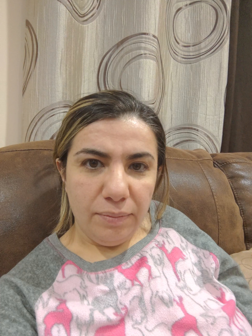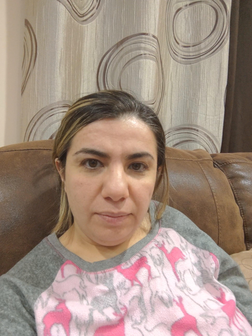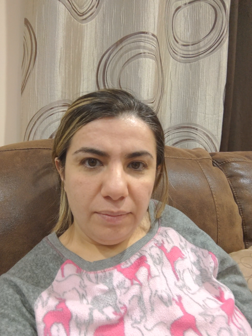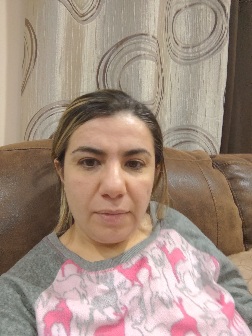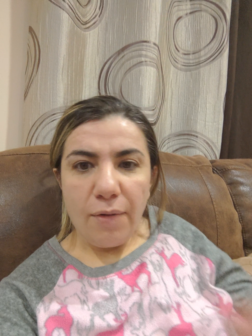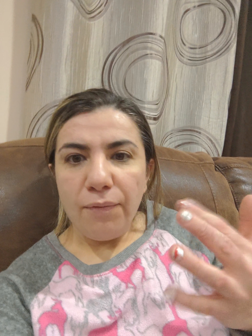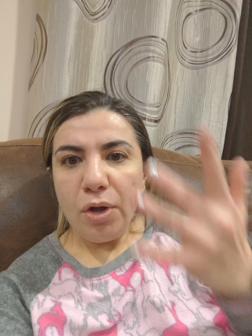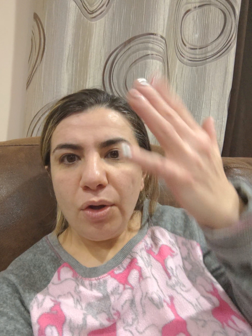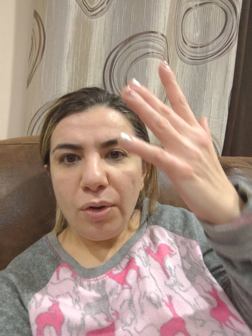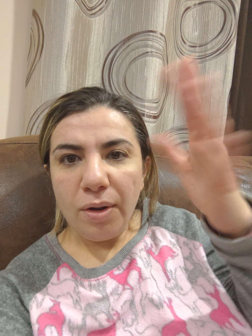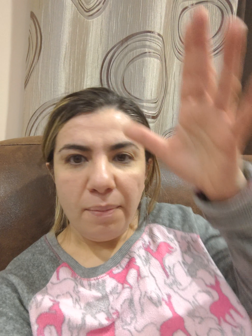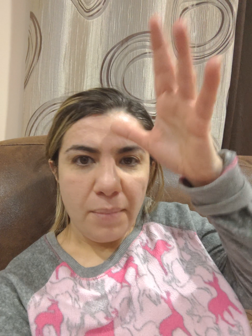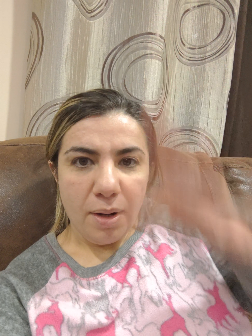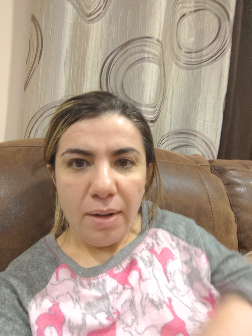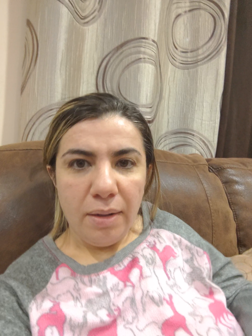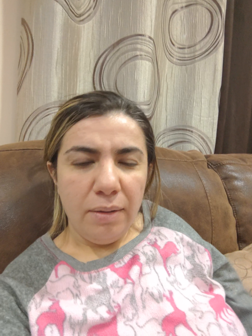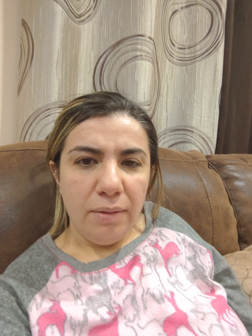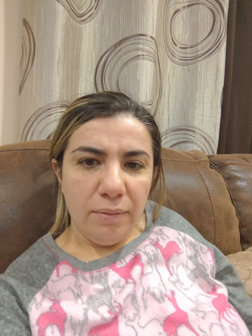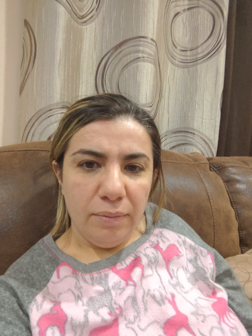fireman